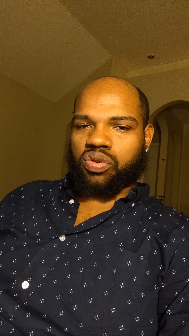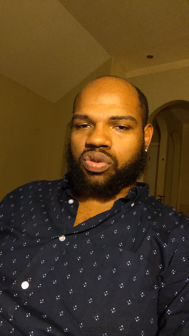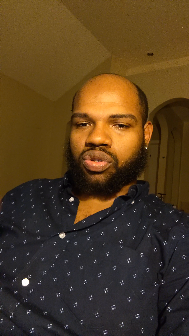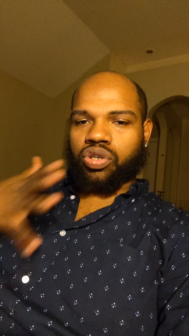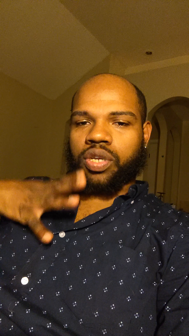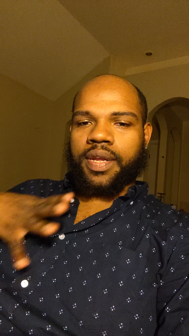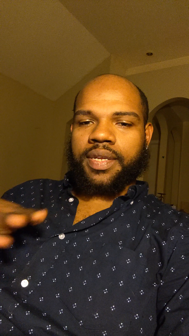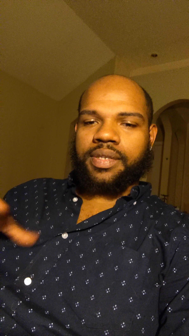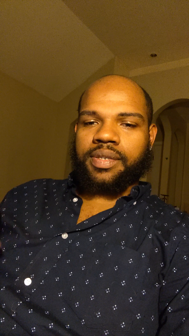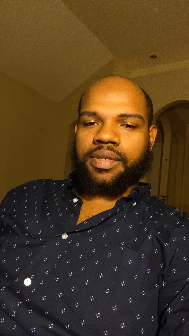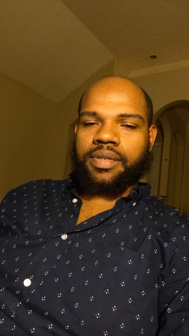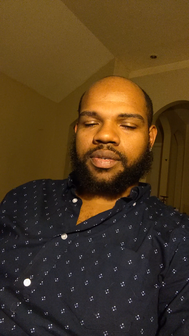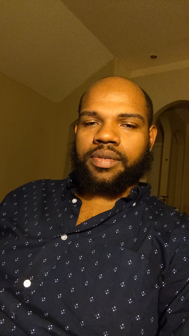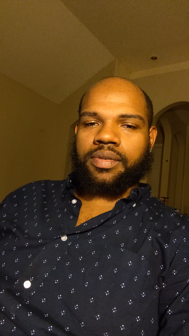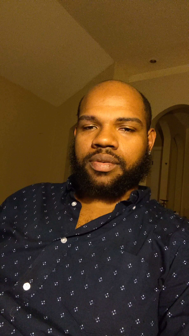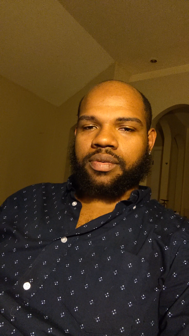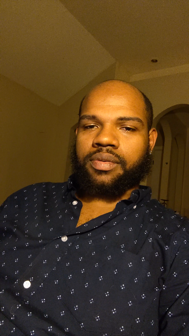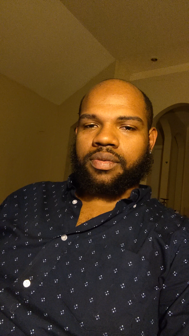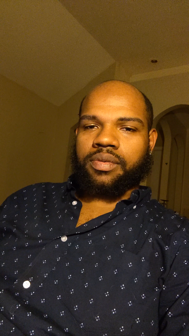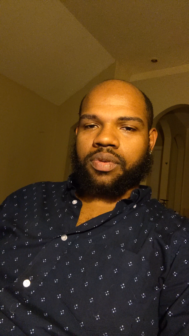dress